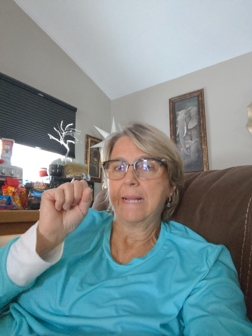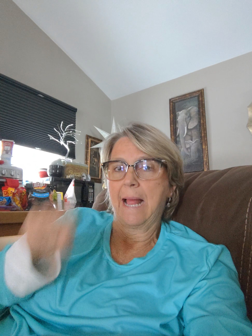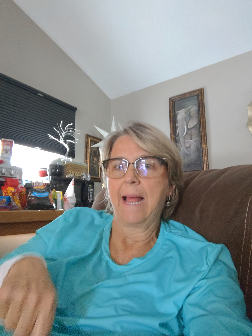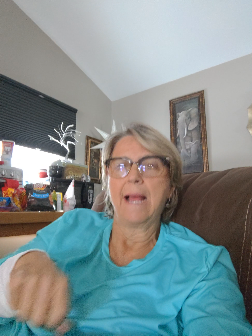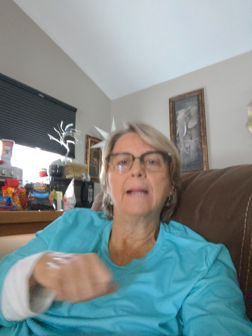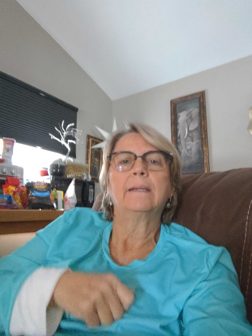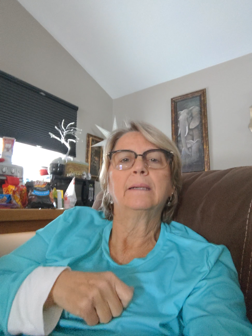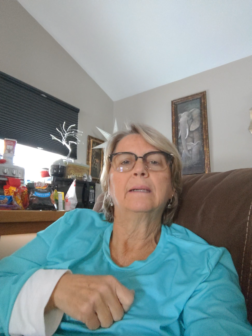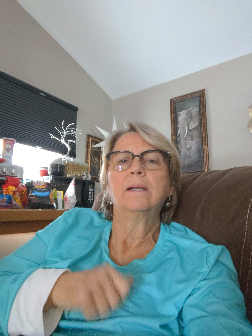can